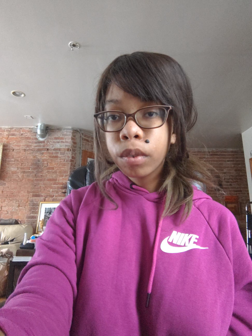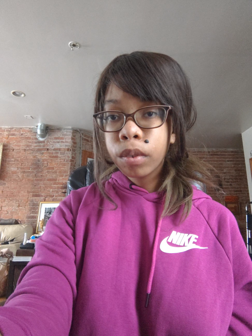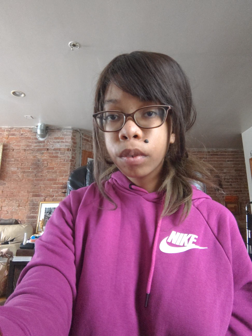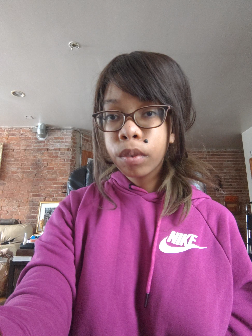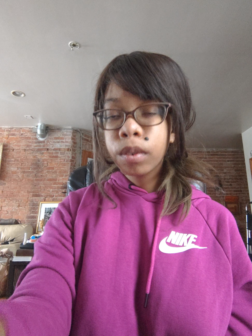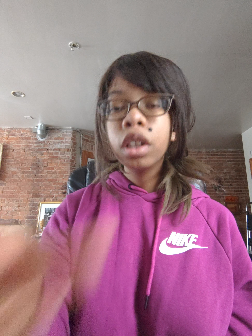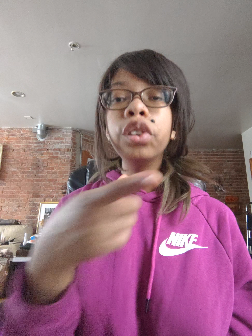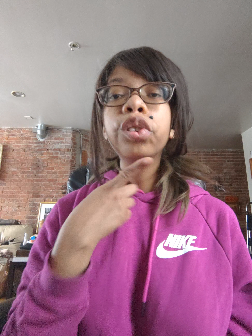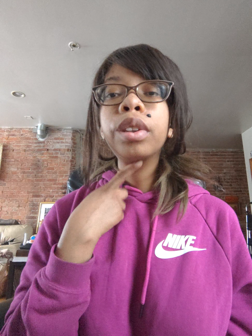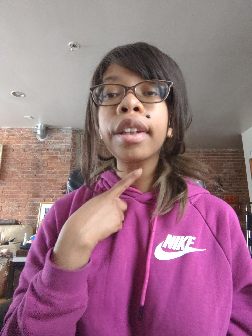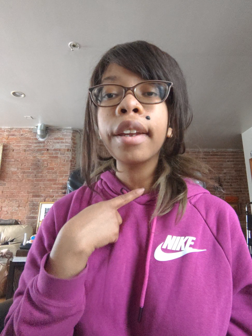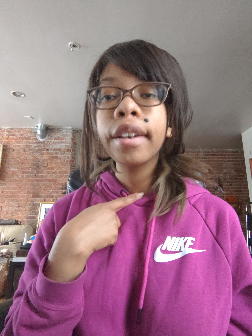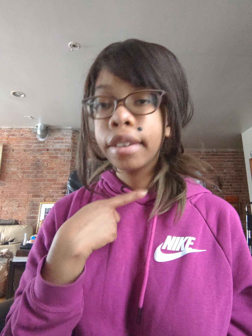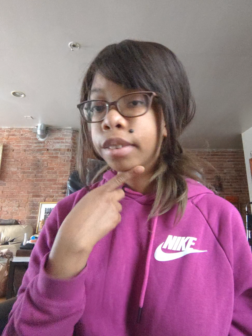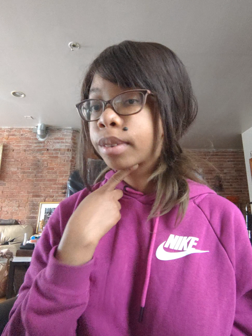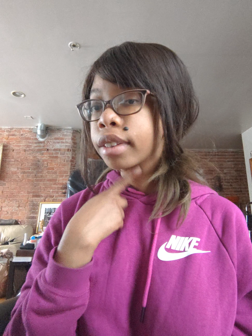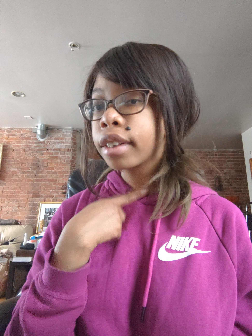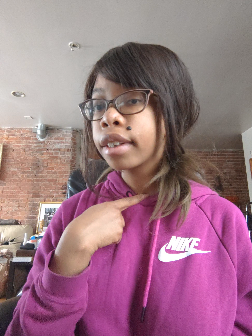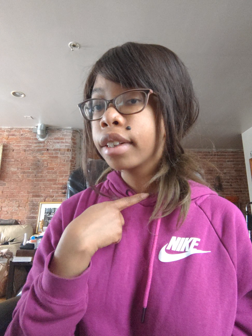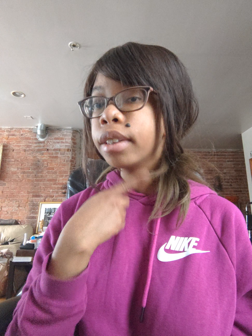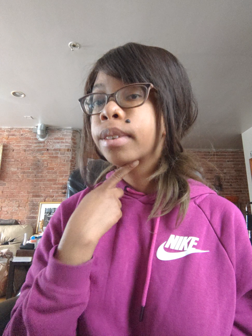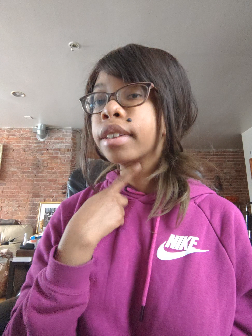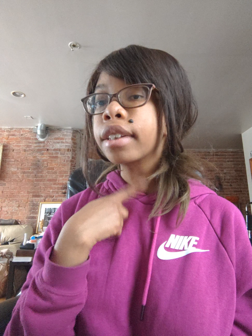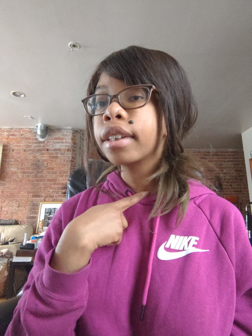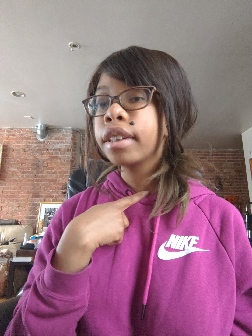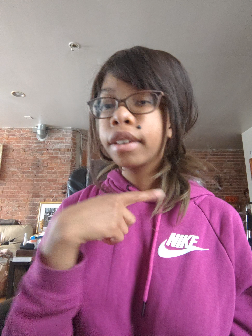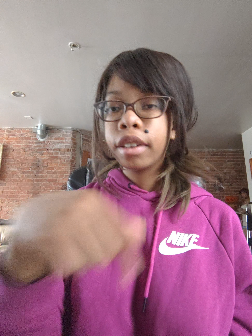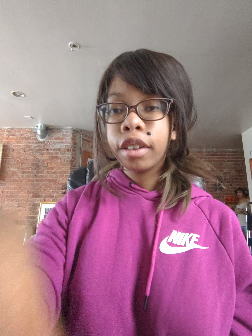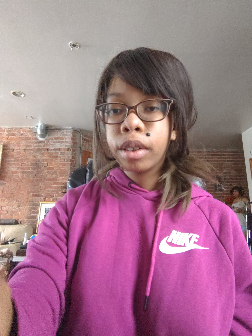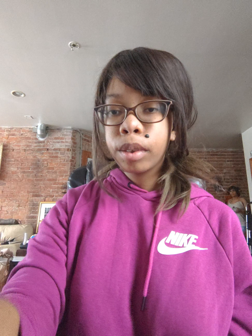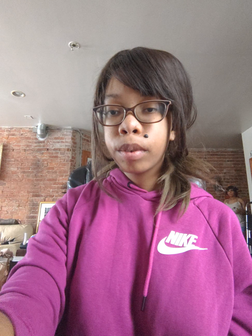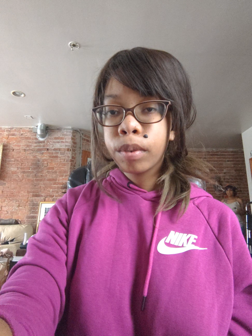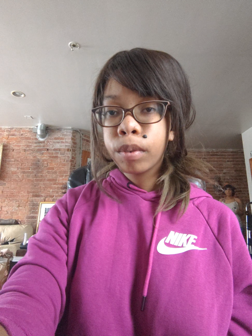thirsty